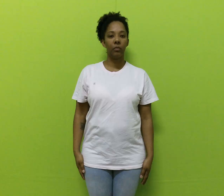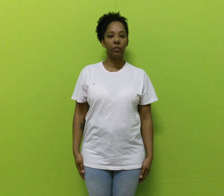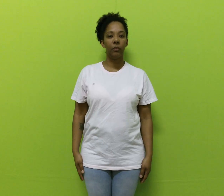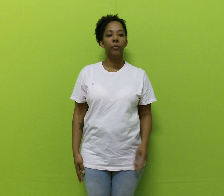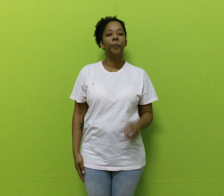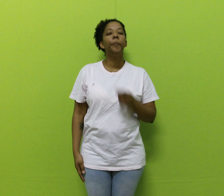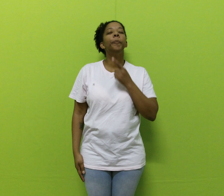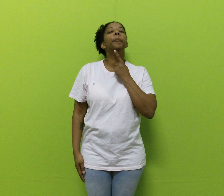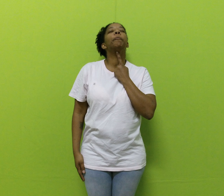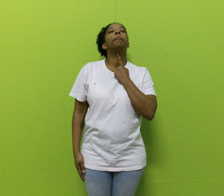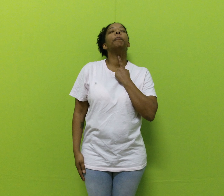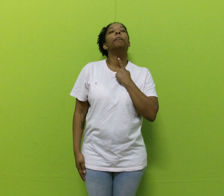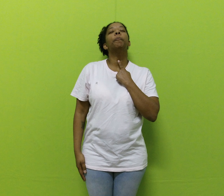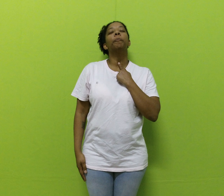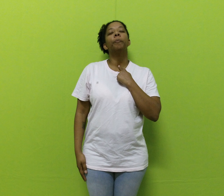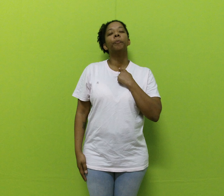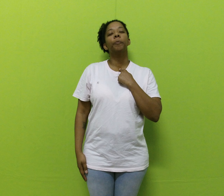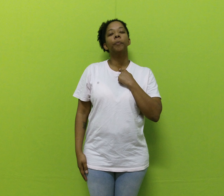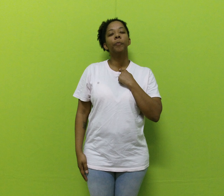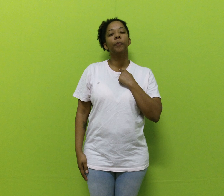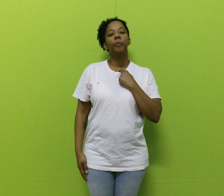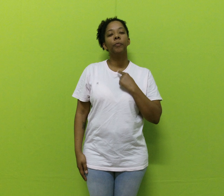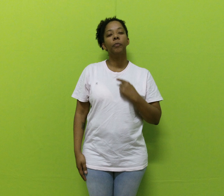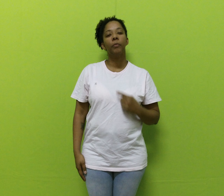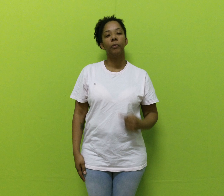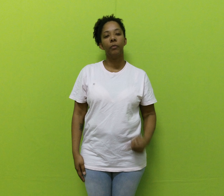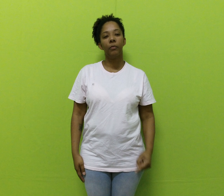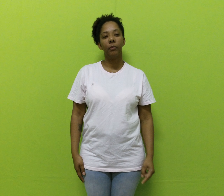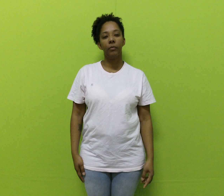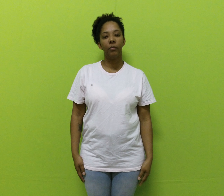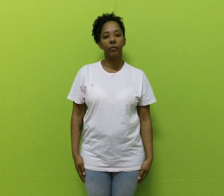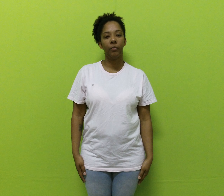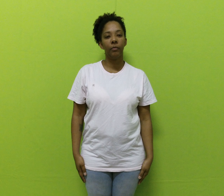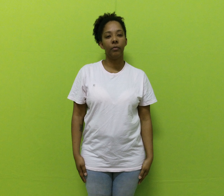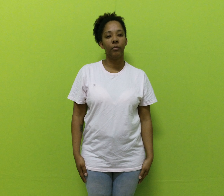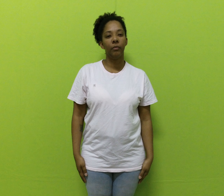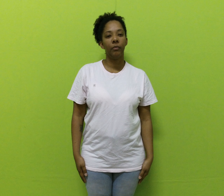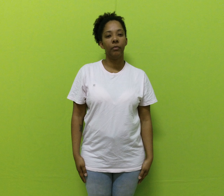vontade